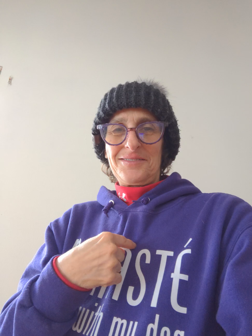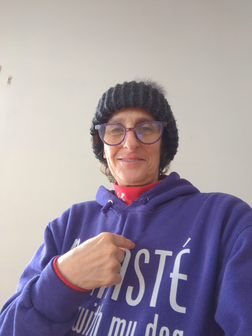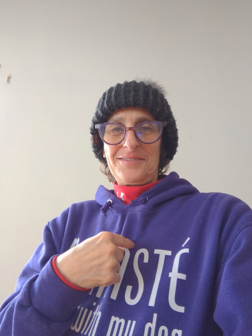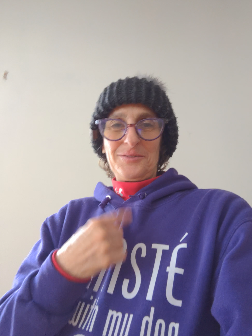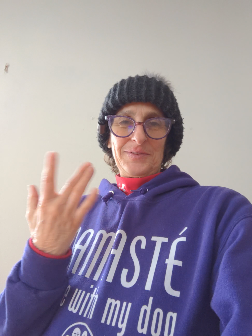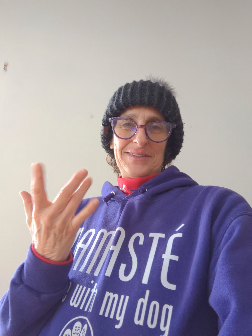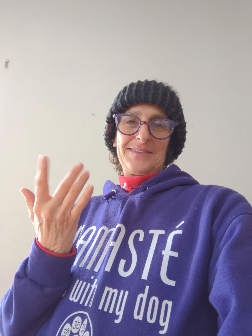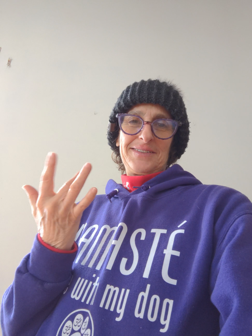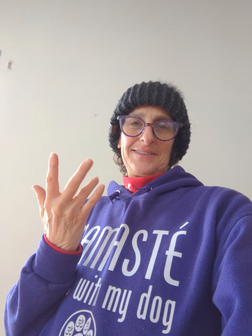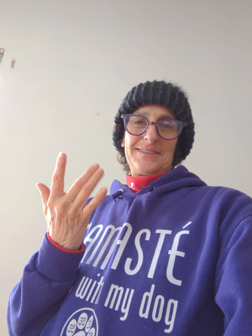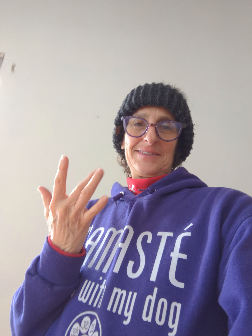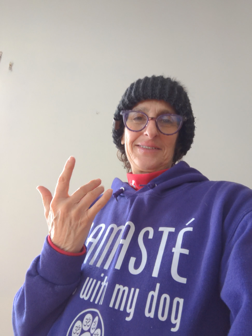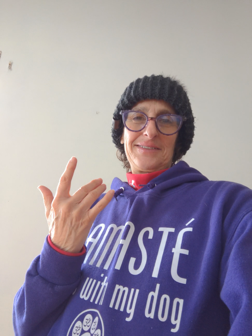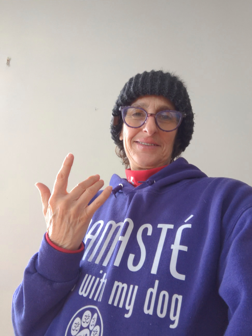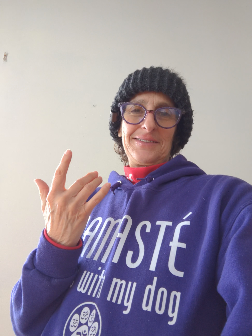wait